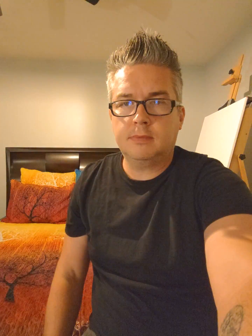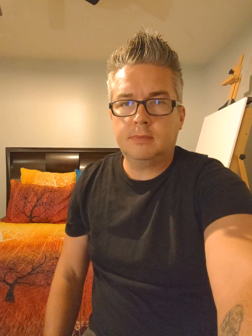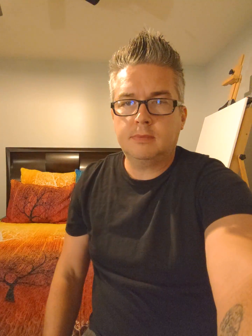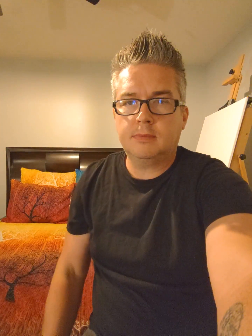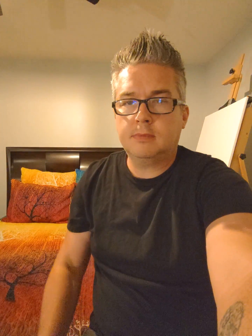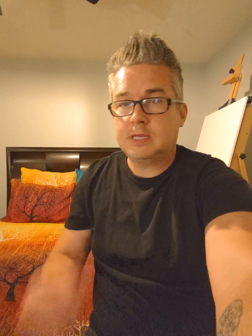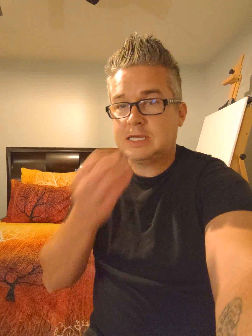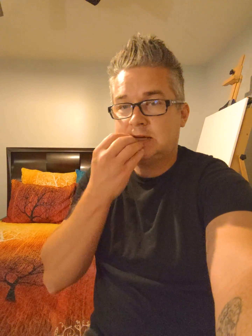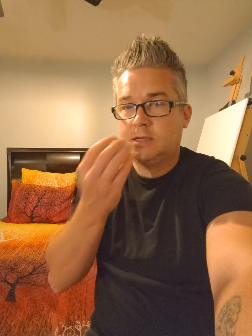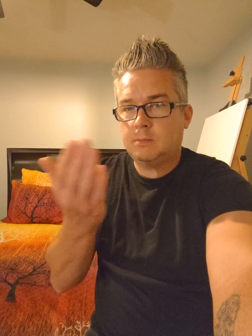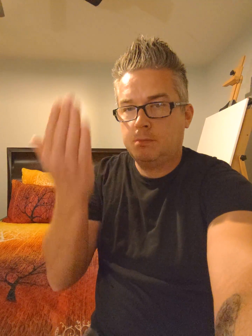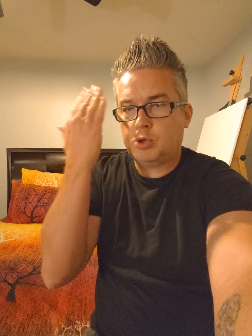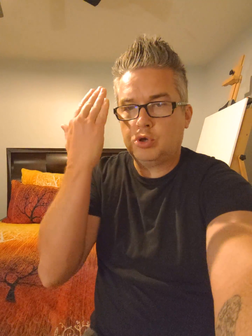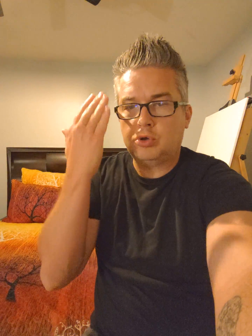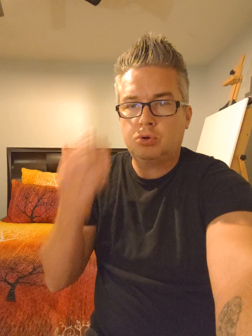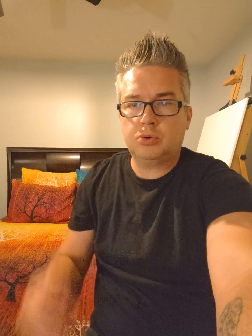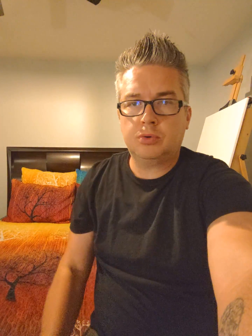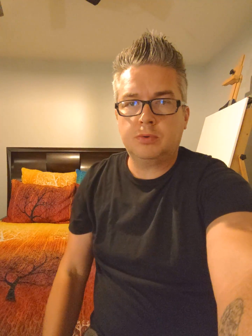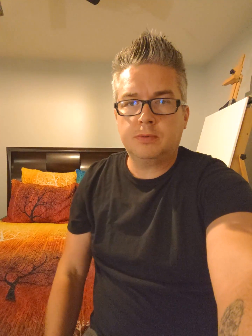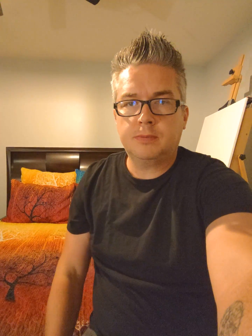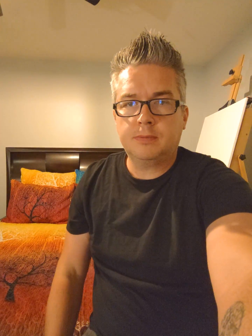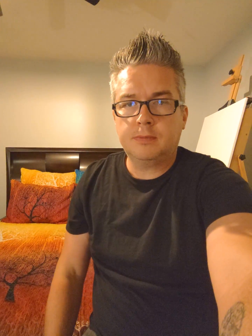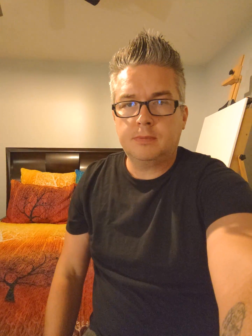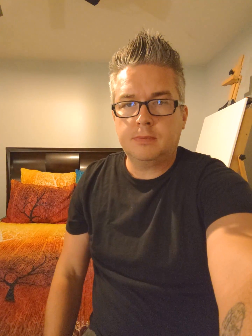breakfast